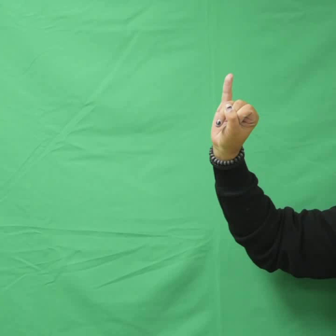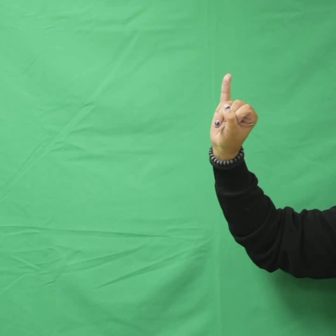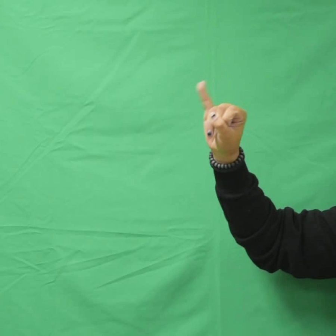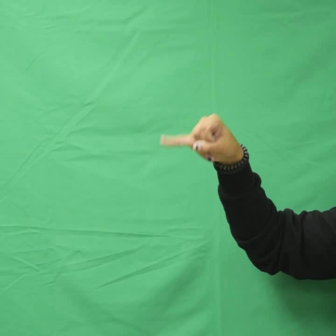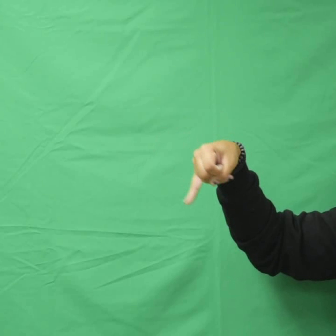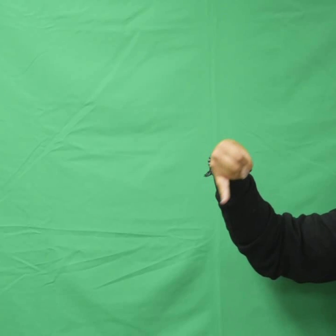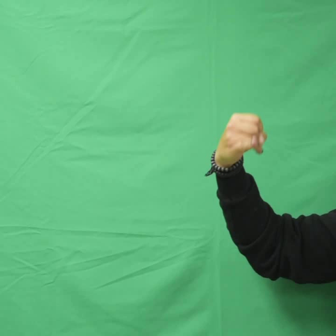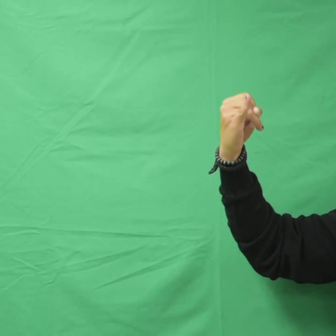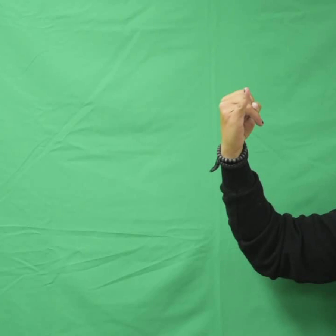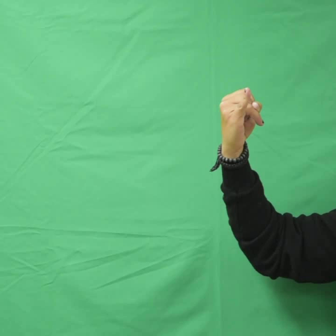J